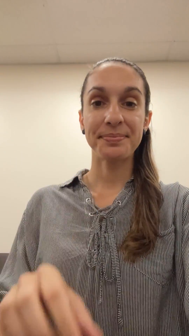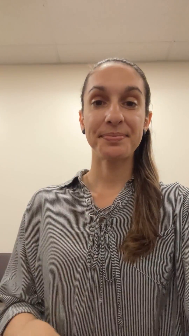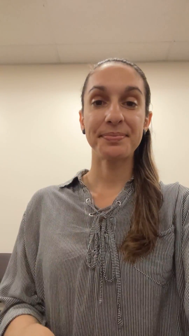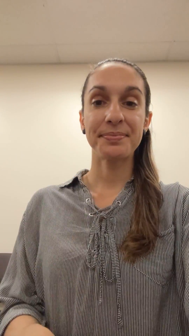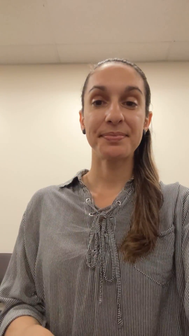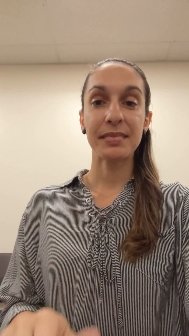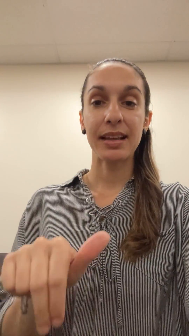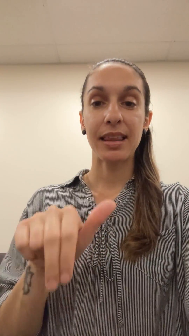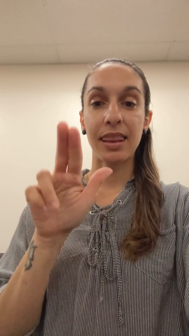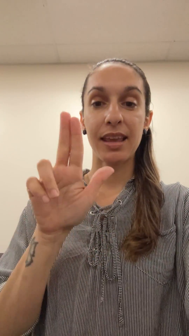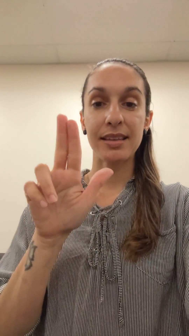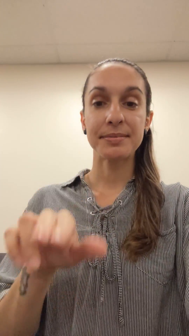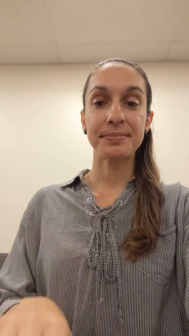lick